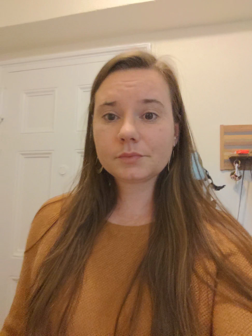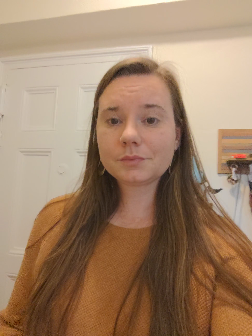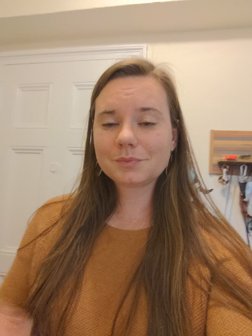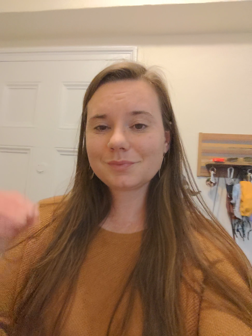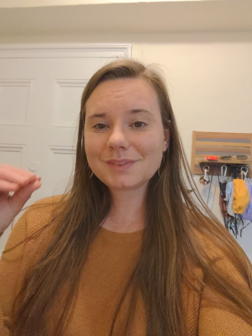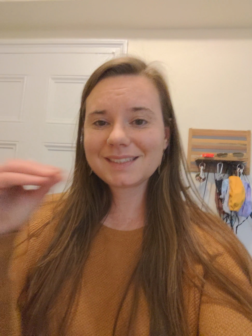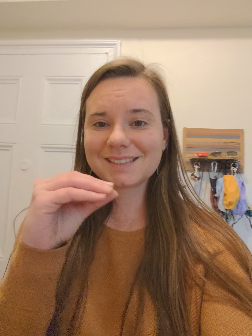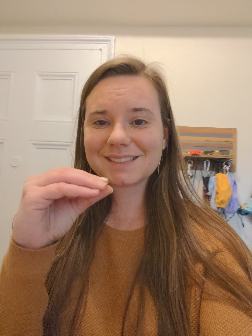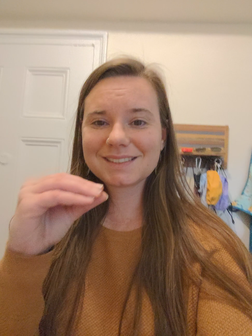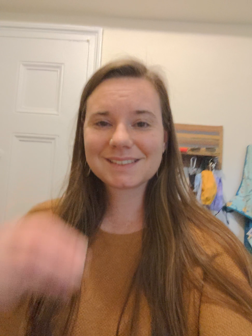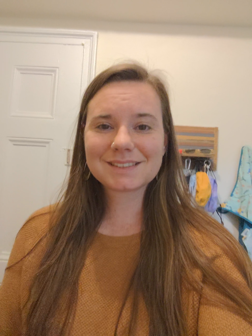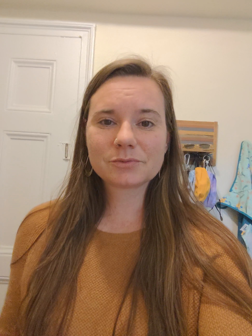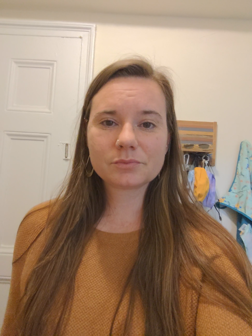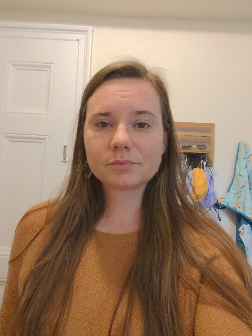kiss